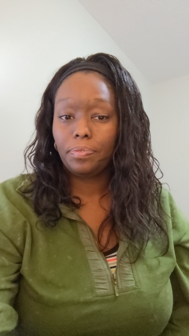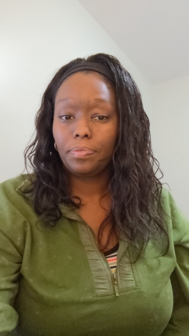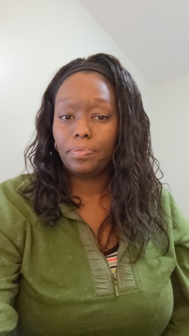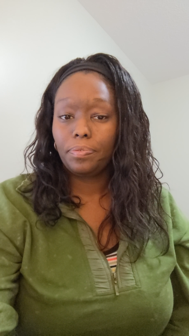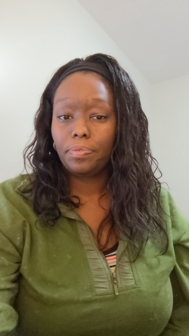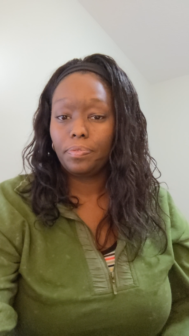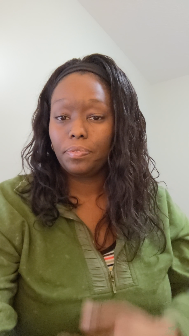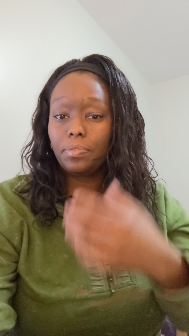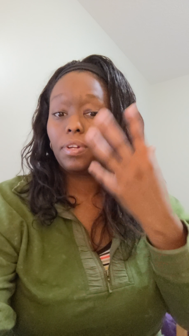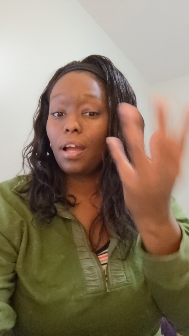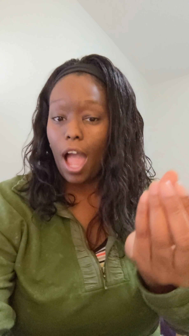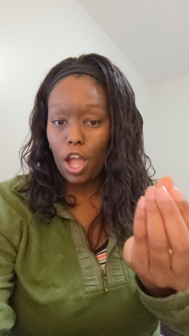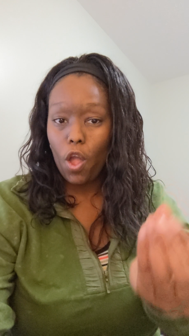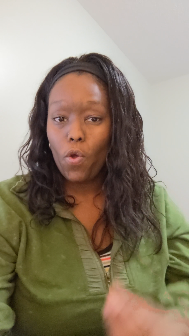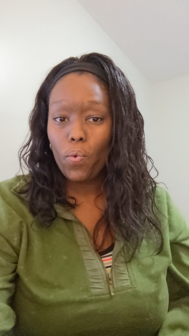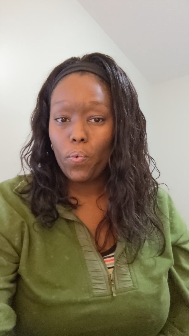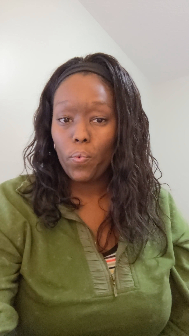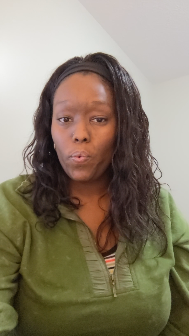got to